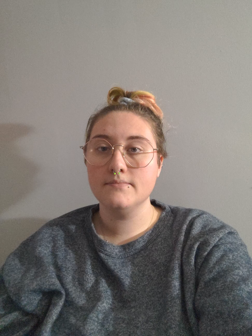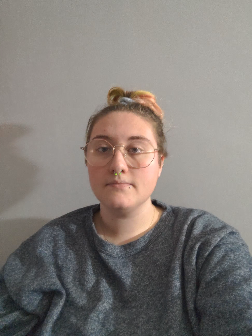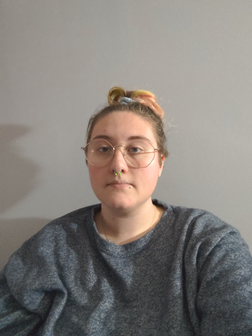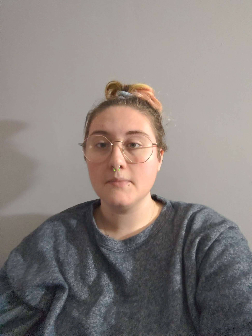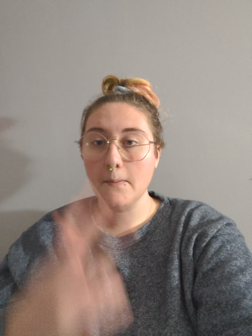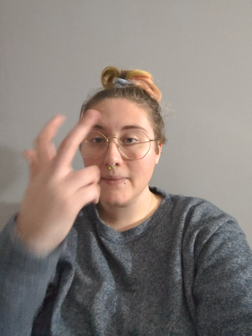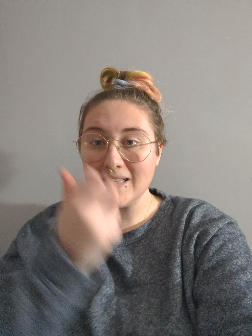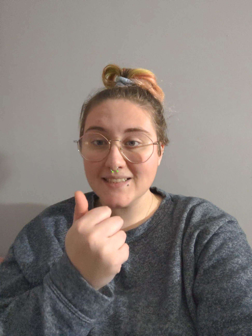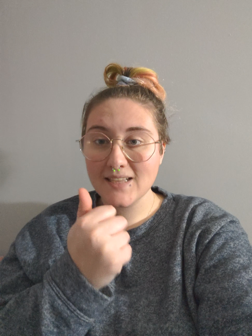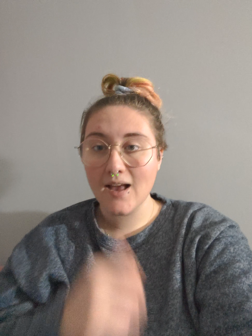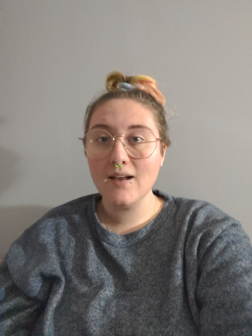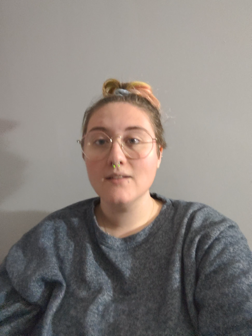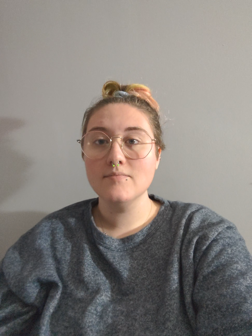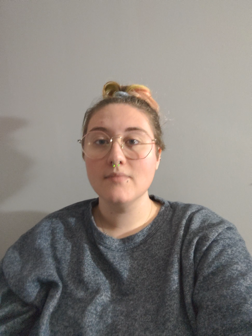pizza